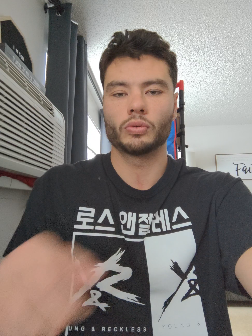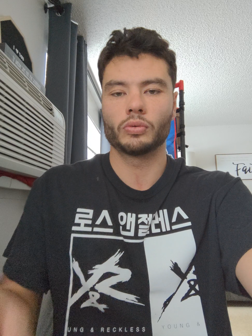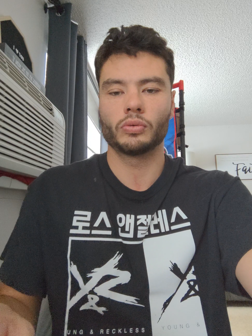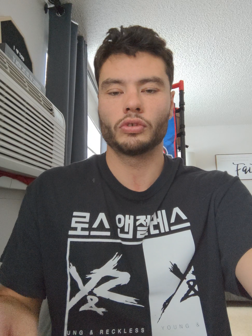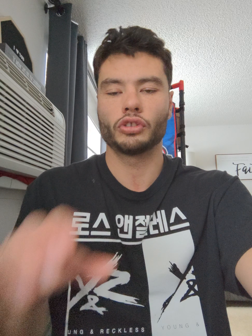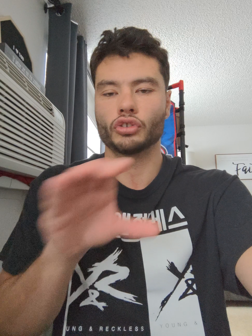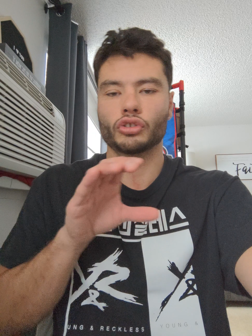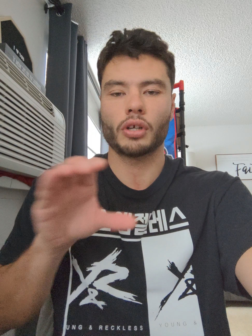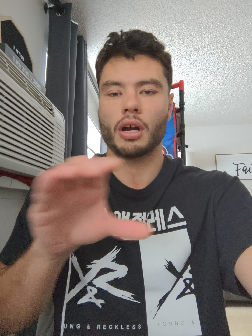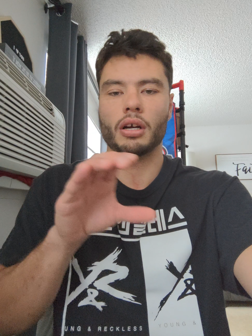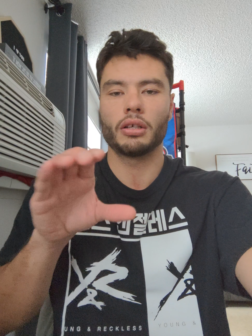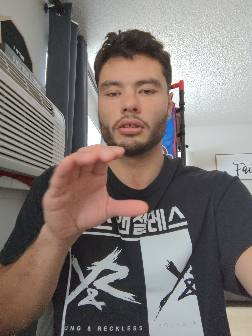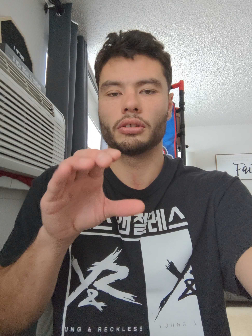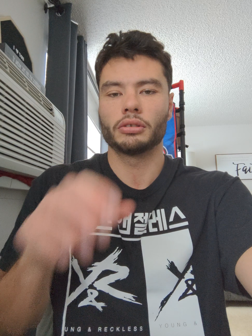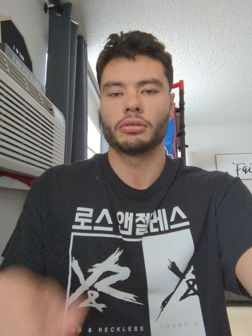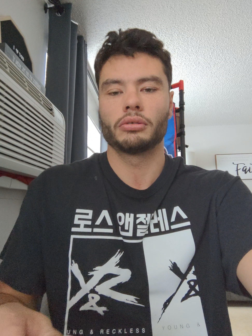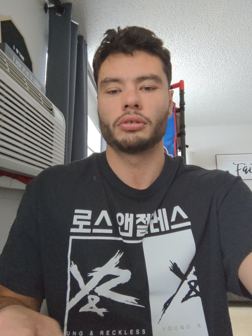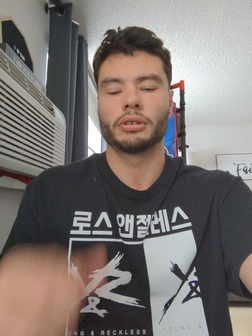chocolate